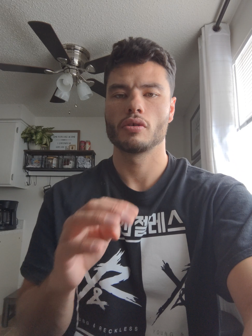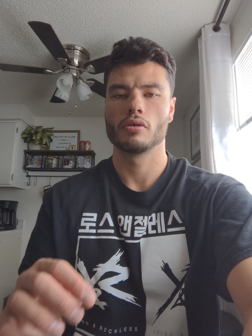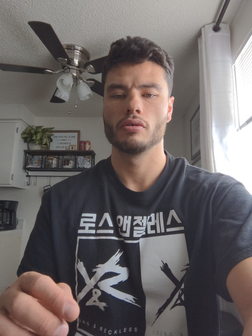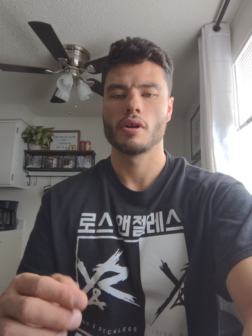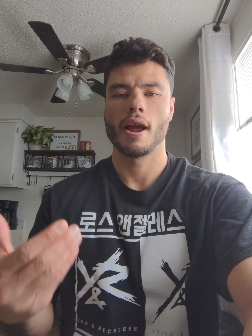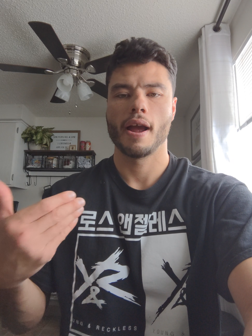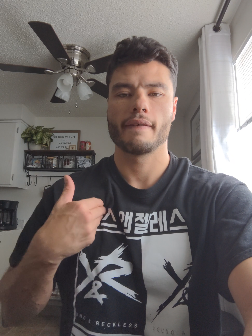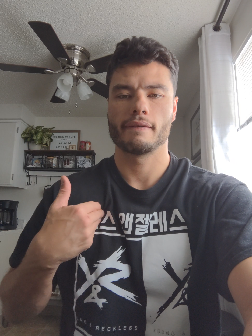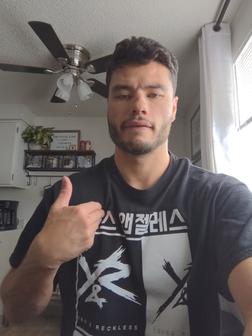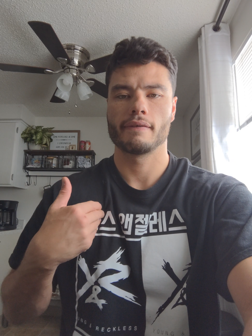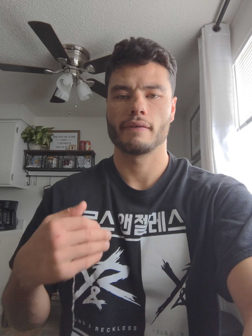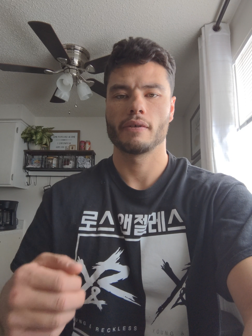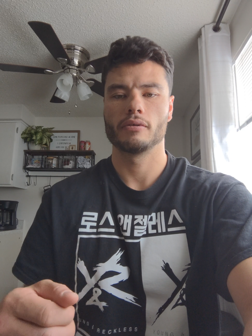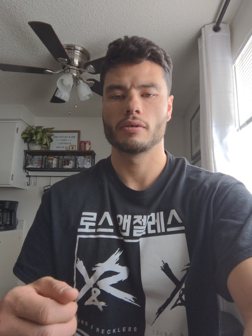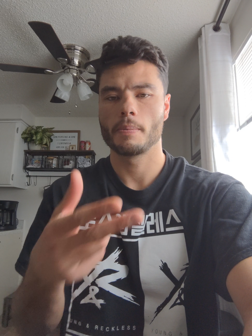have